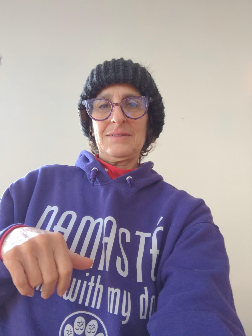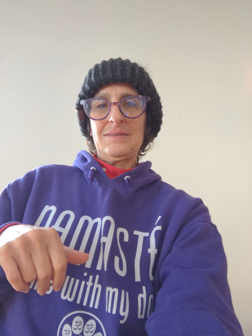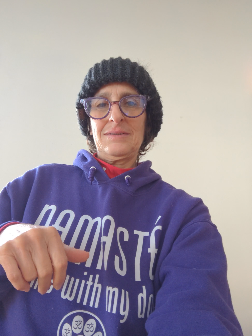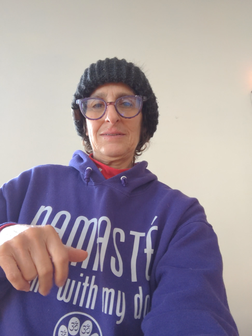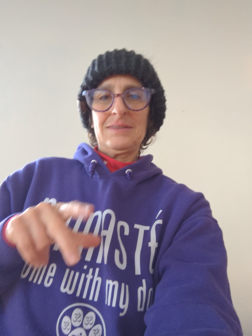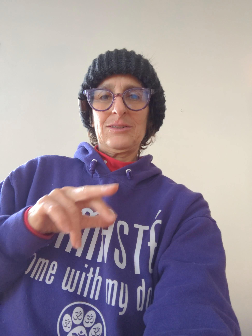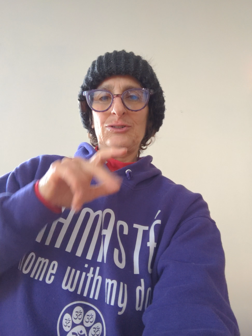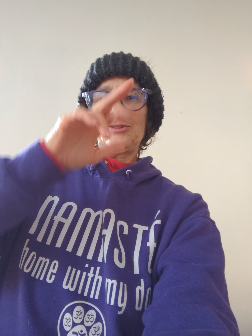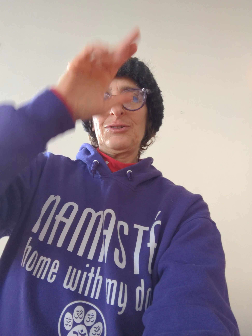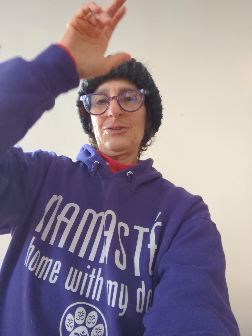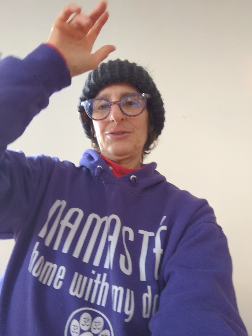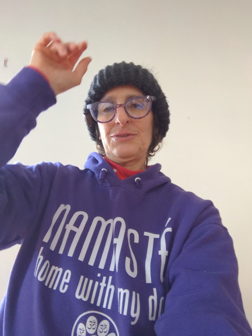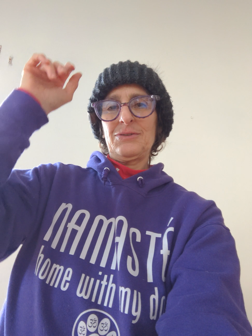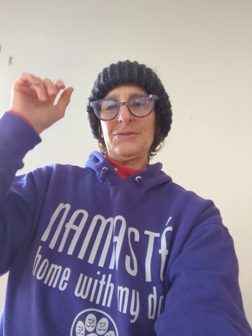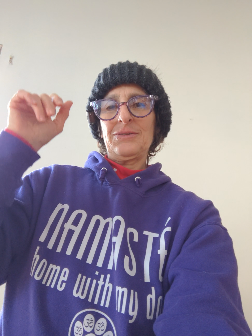stairs